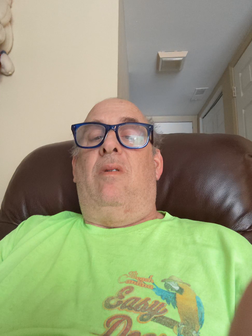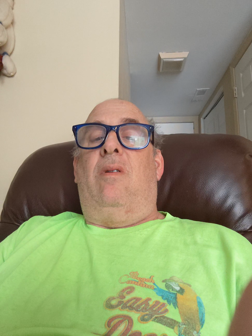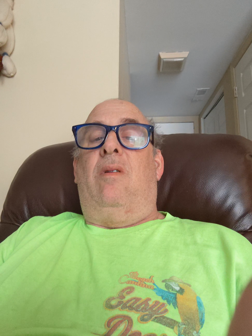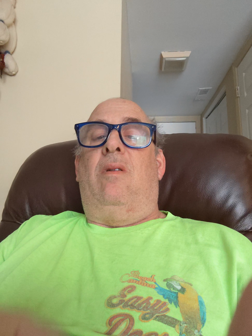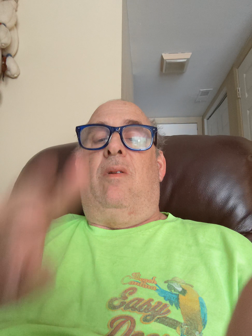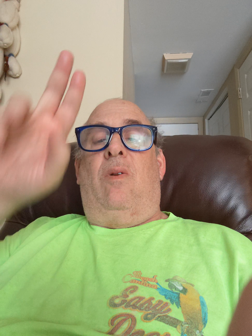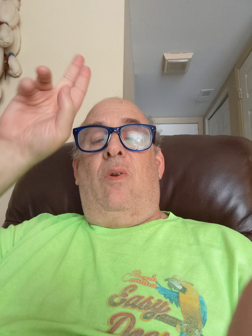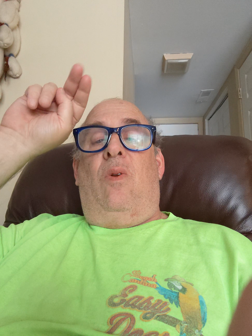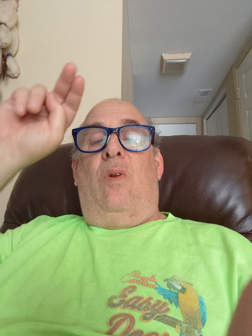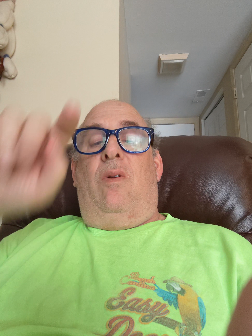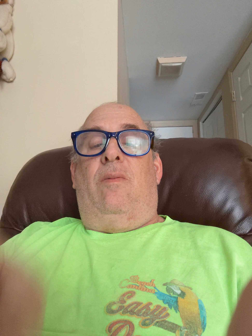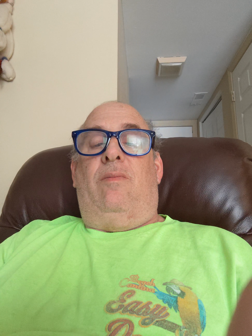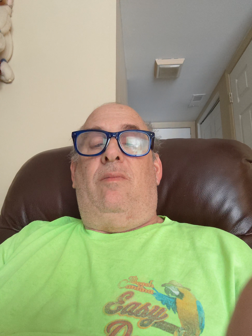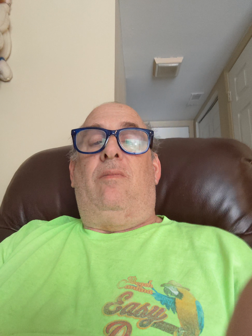horse